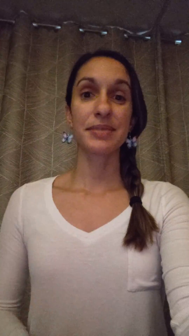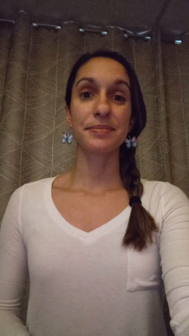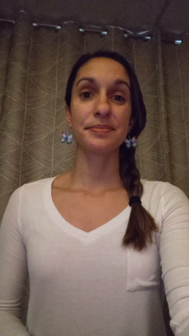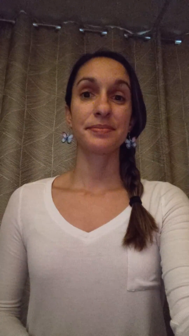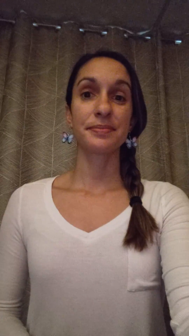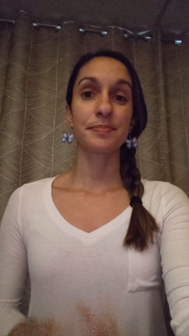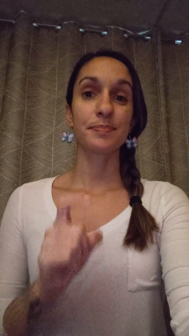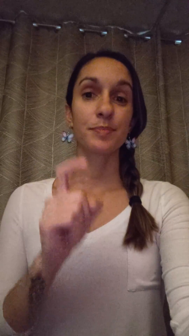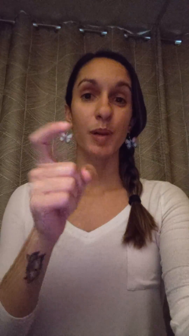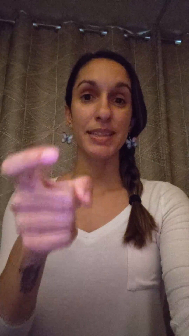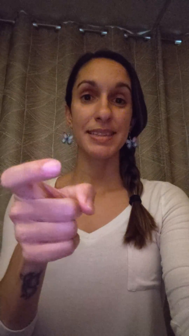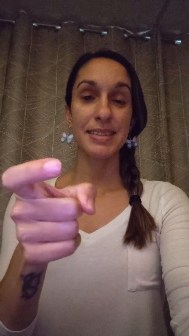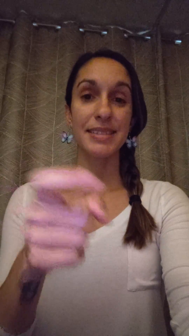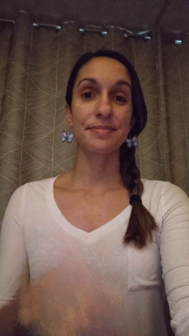present